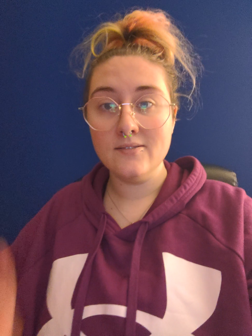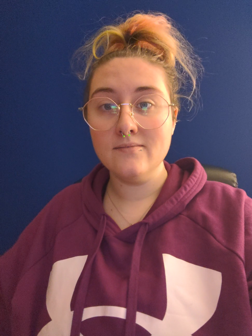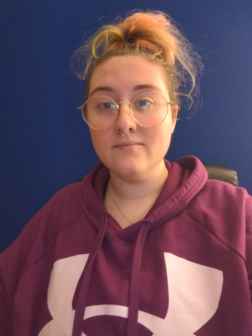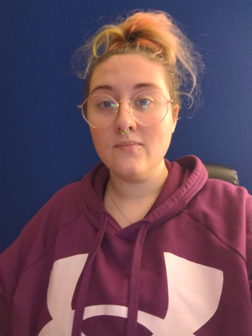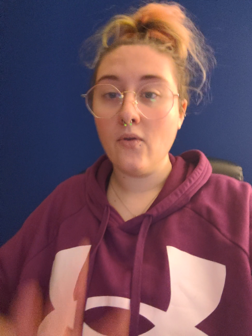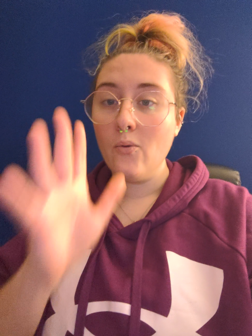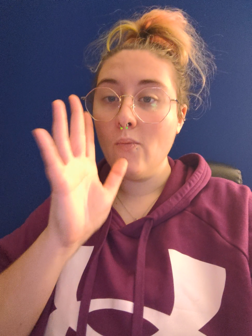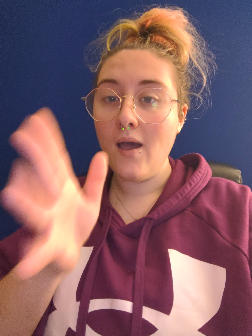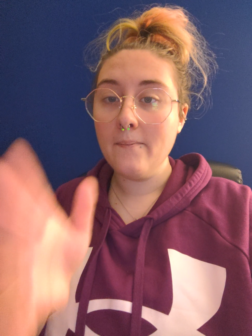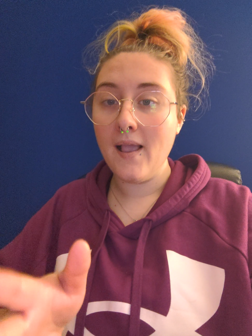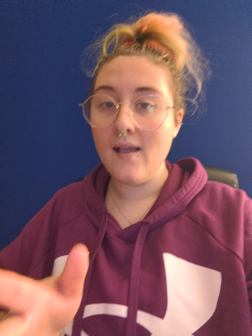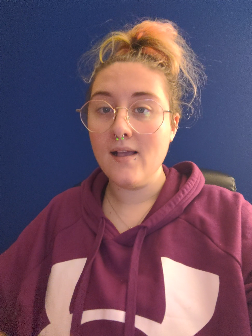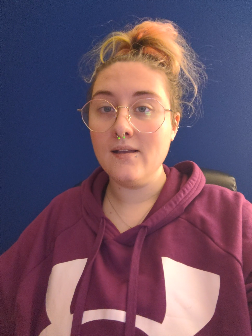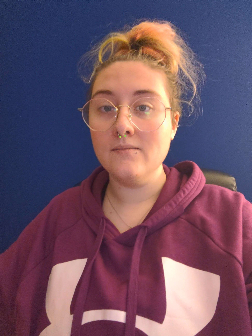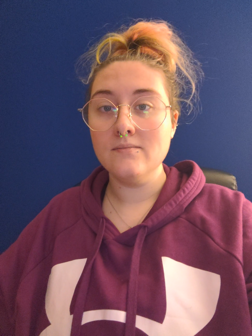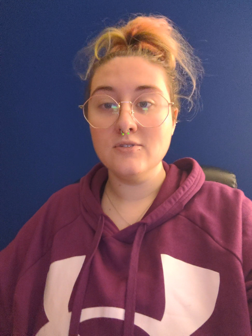grandma